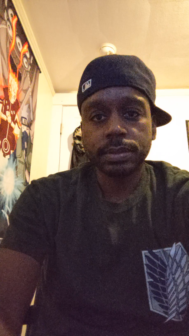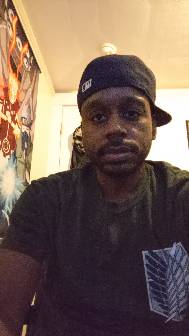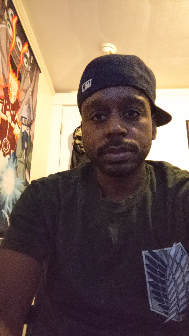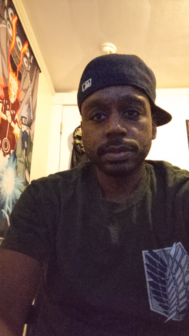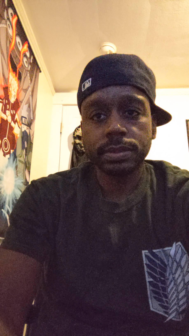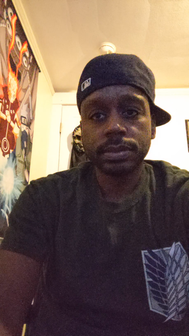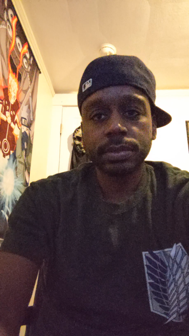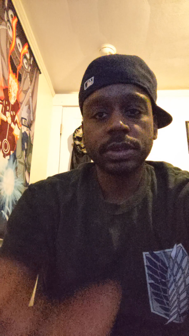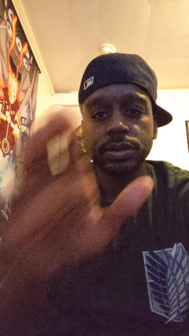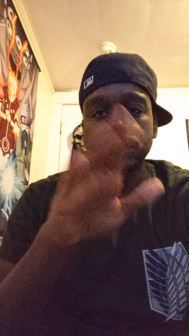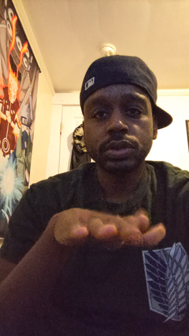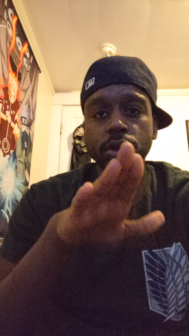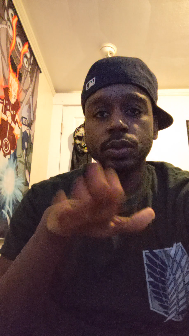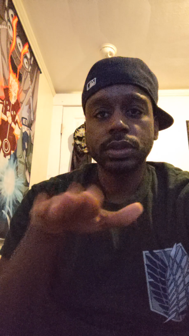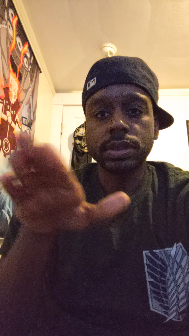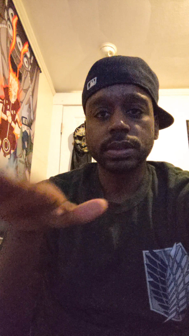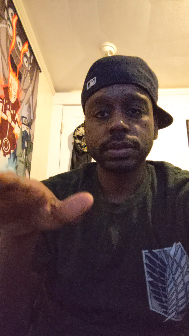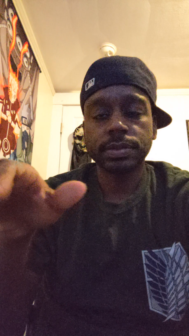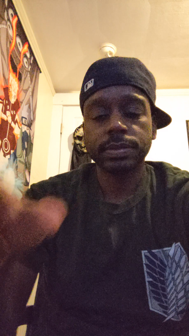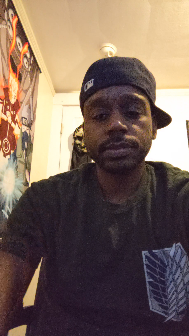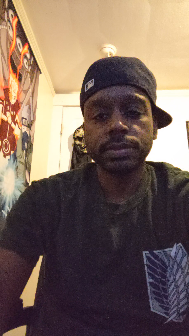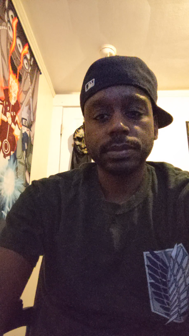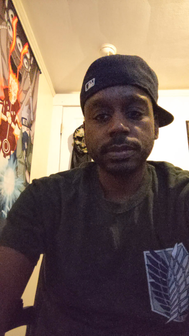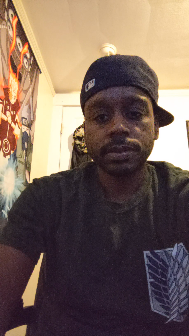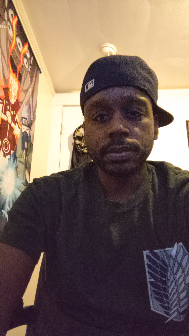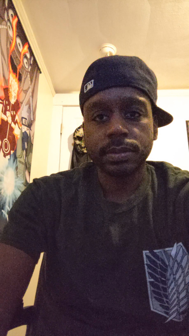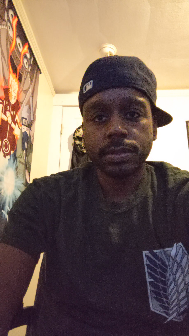children